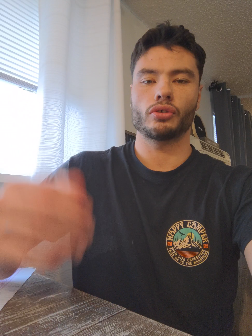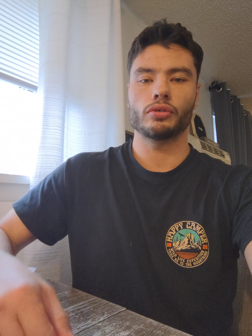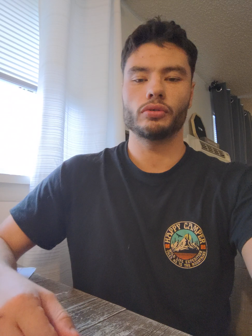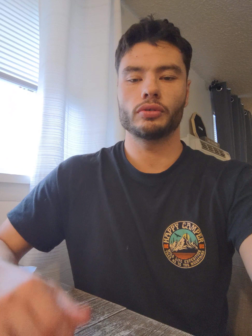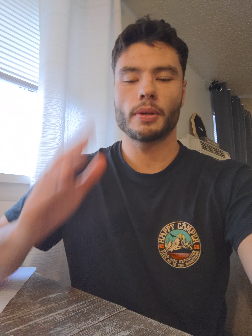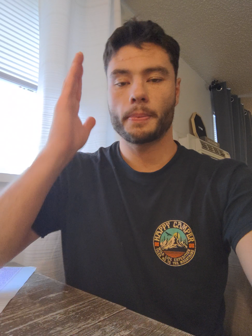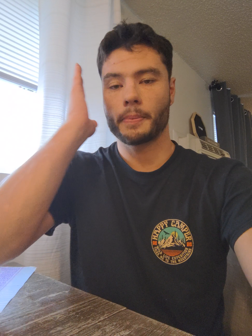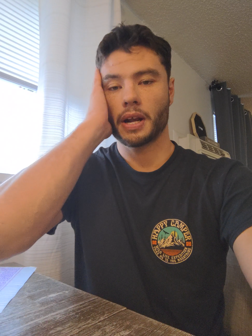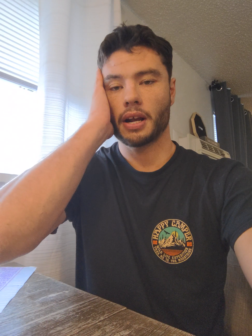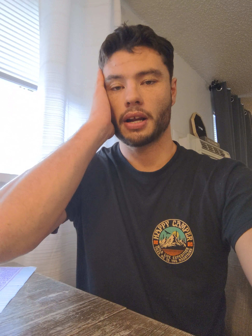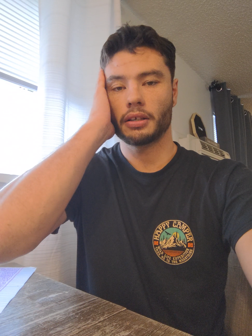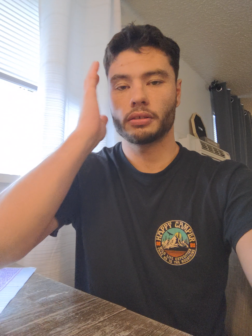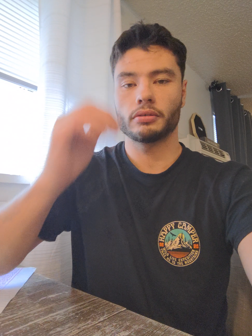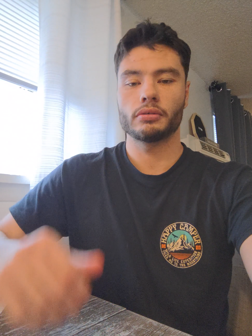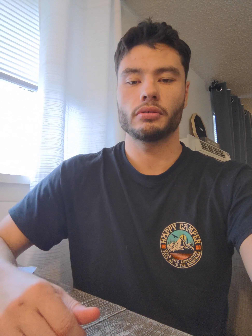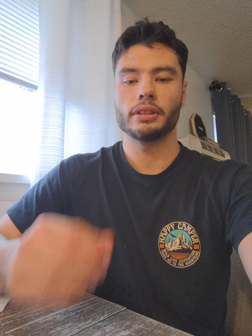bed